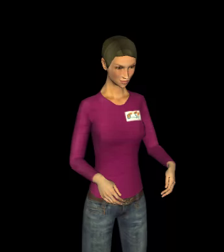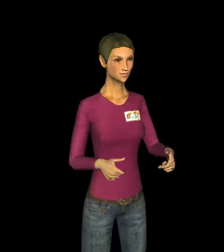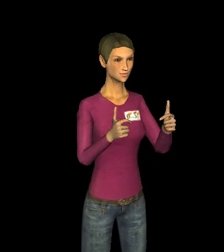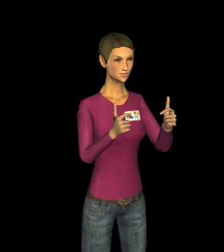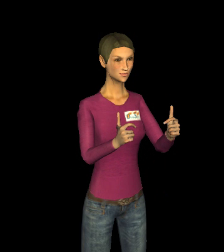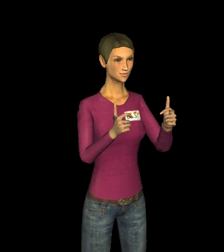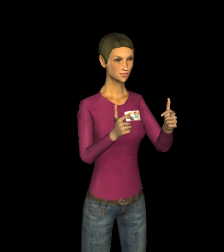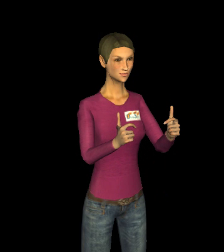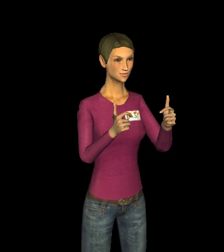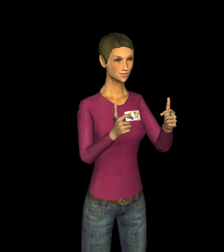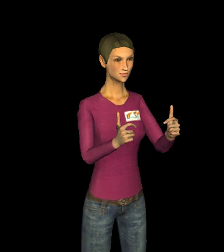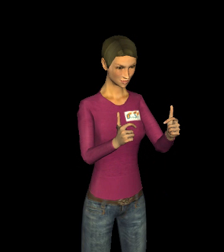محظوظ